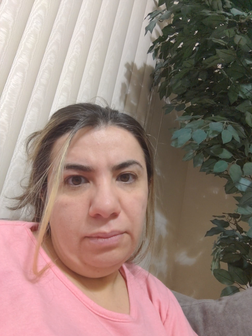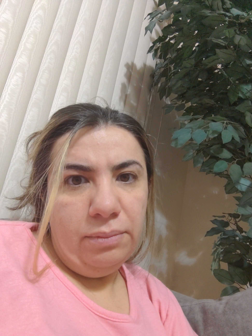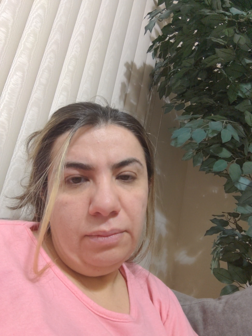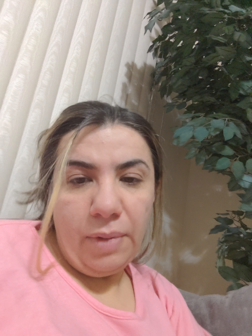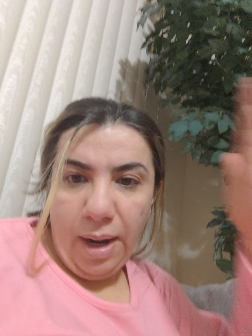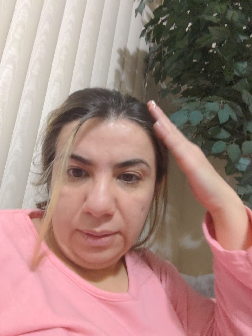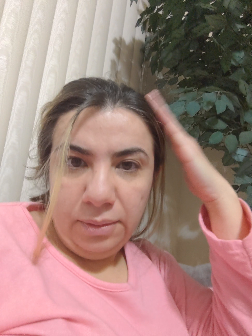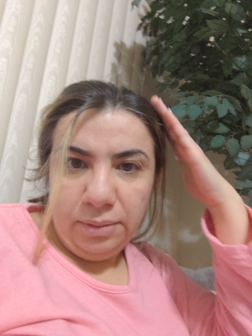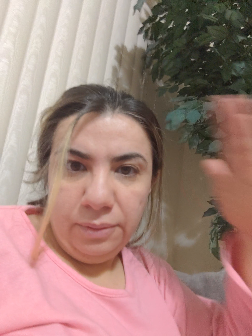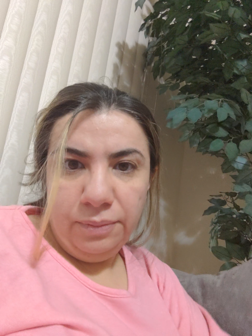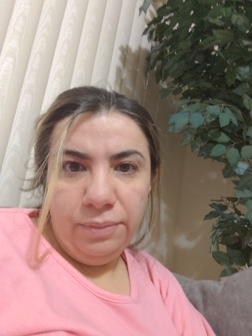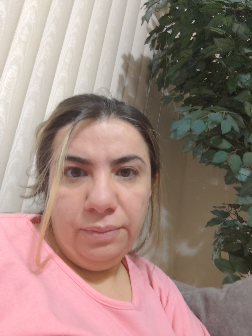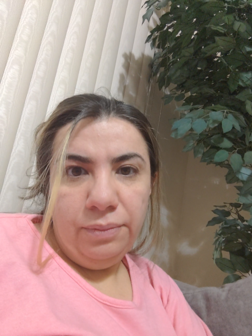hat